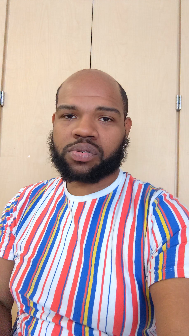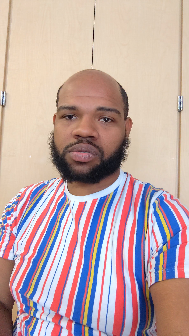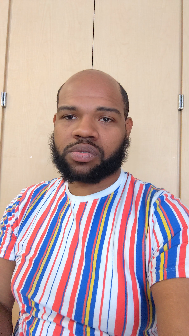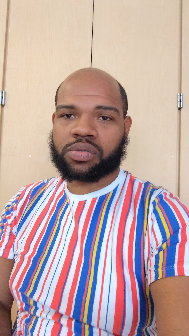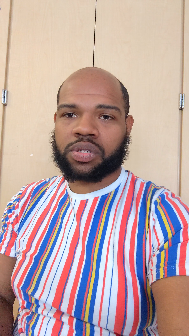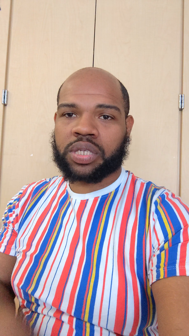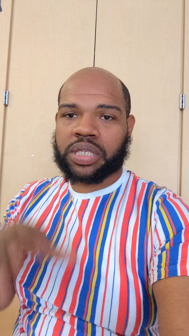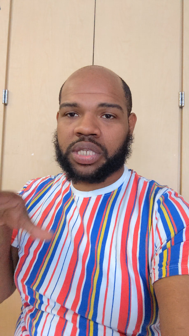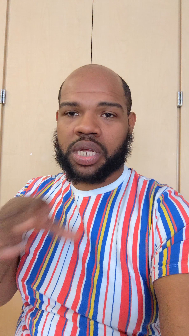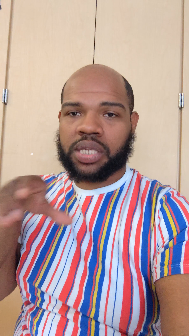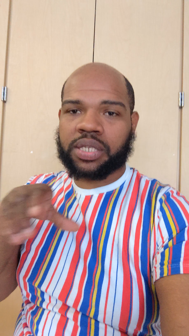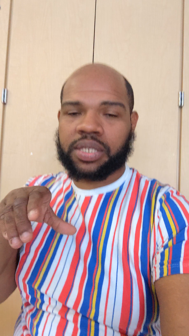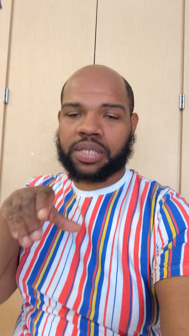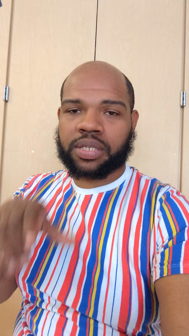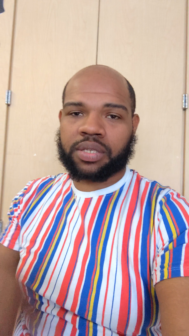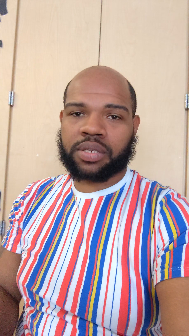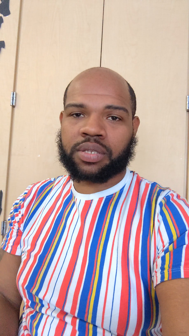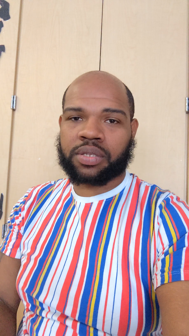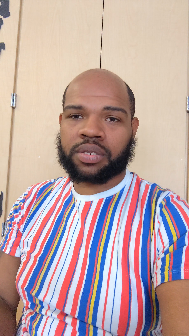does